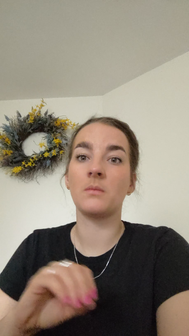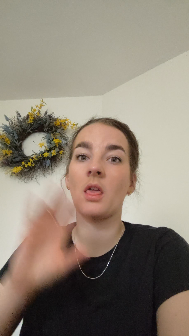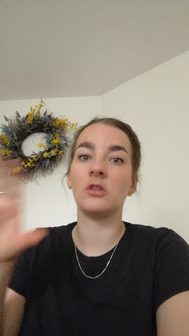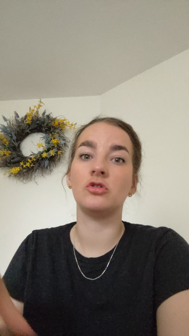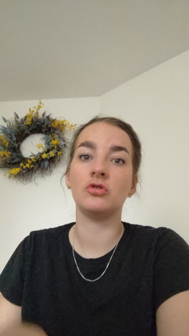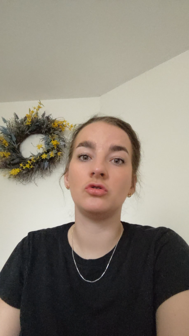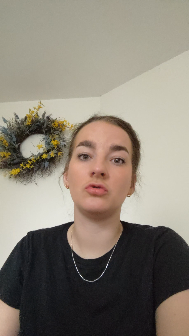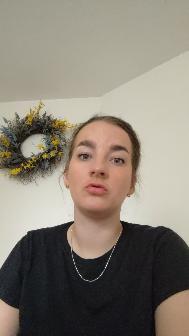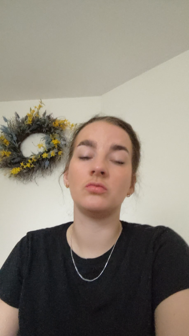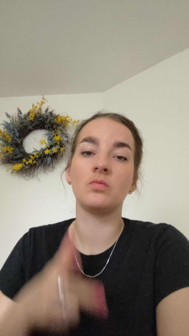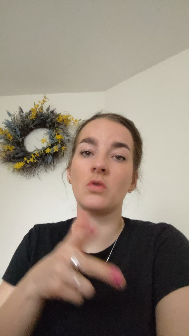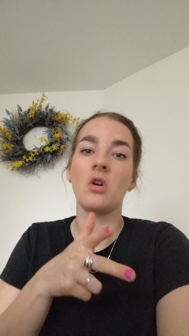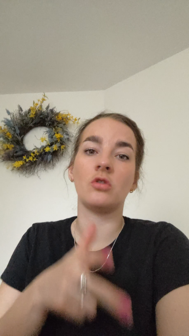garage